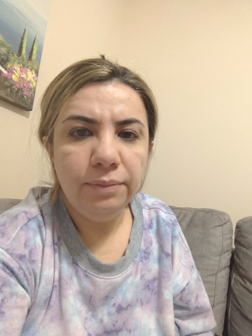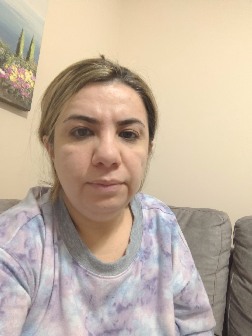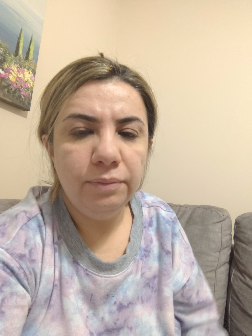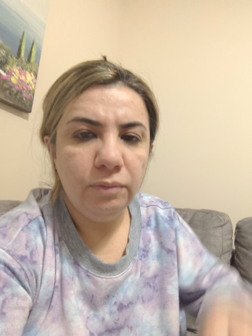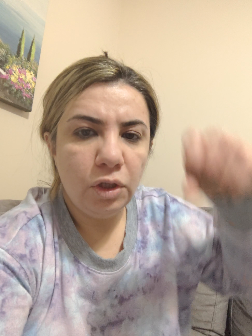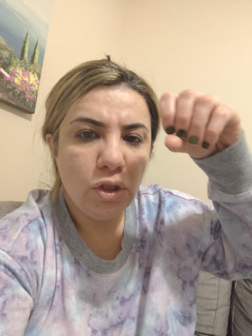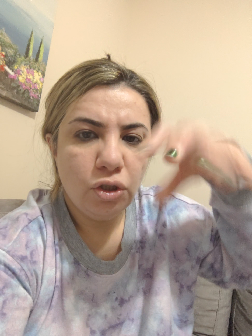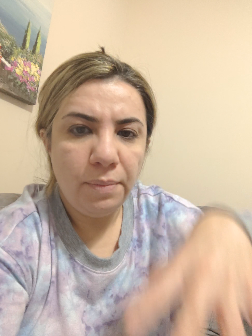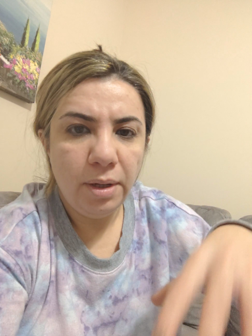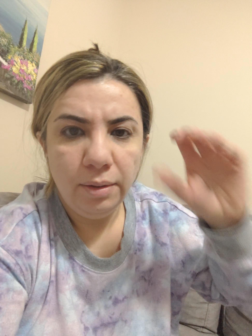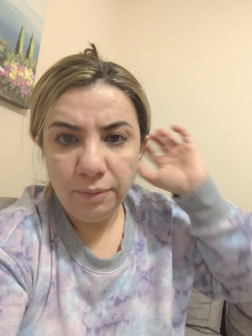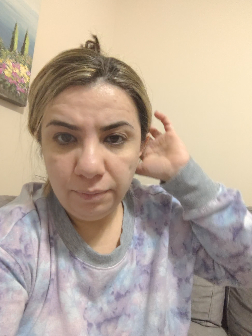drop